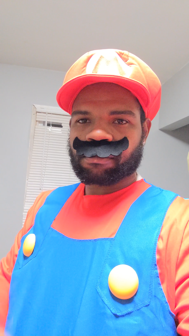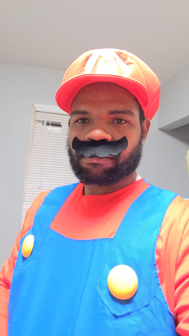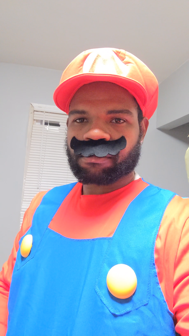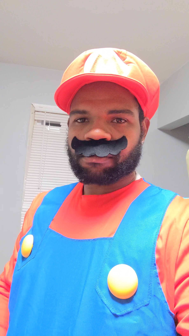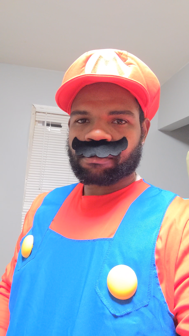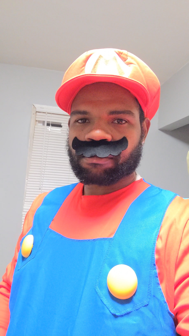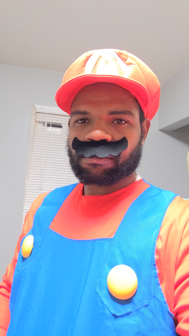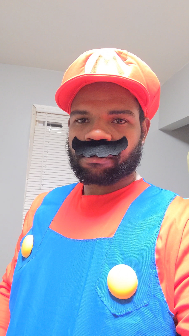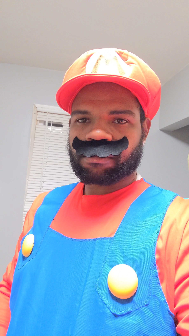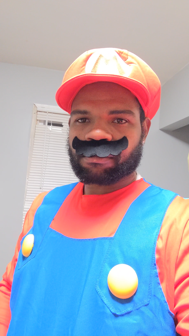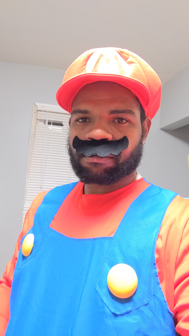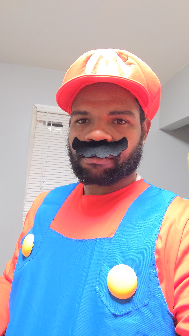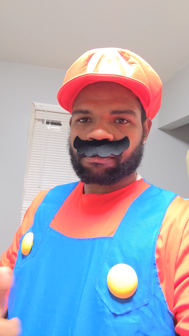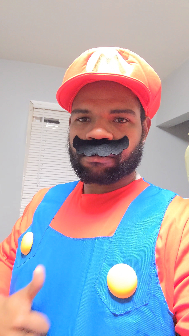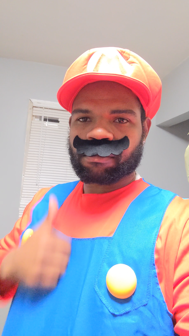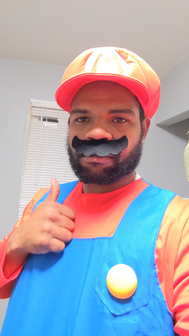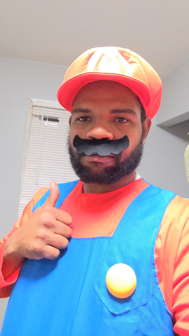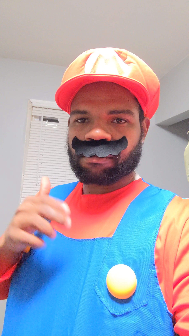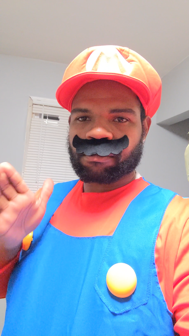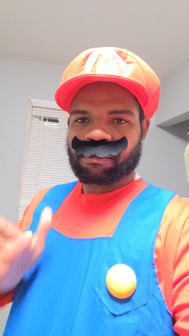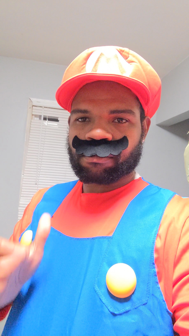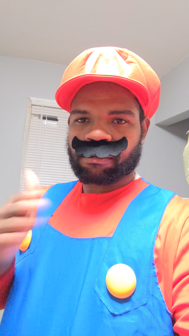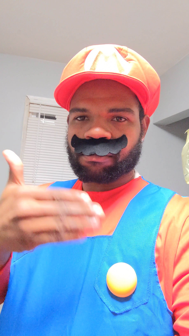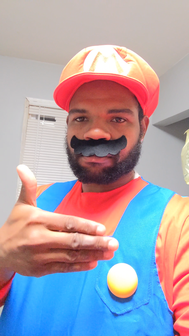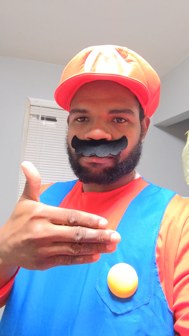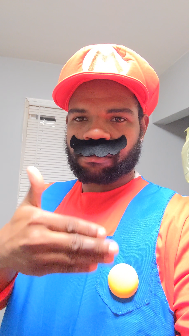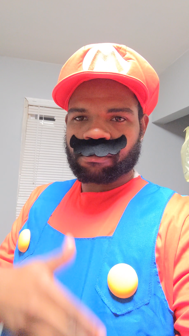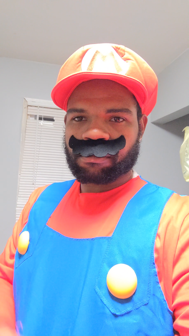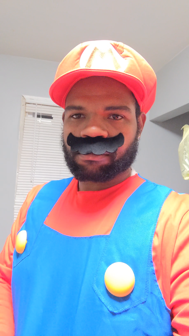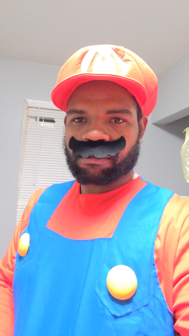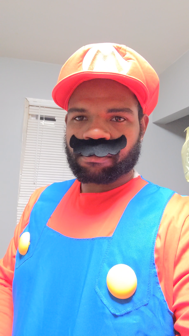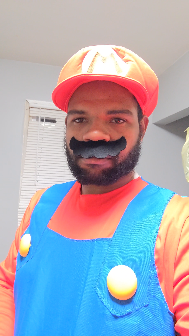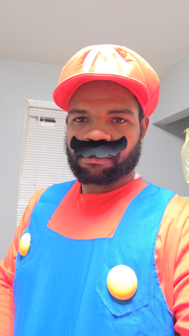living room